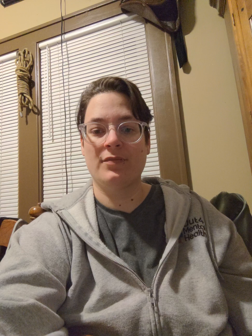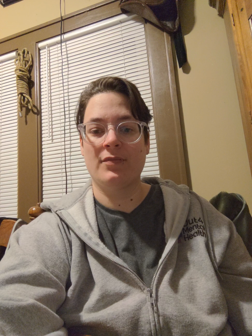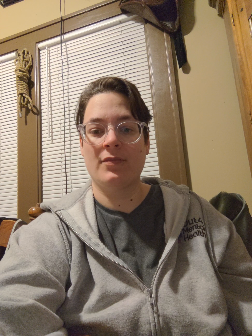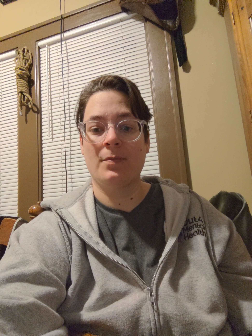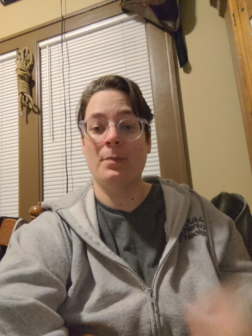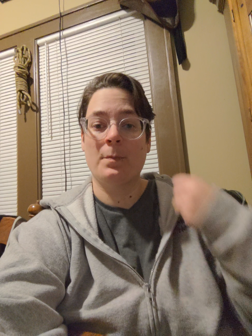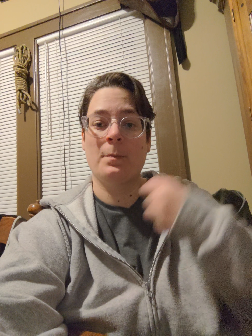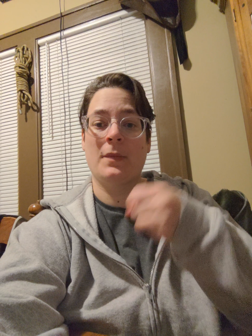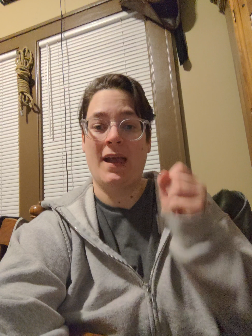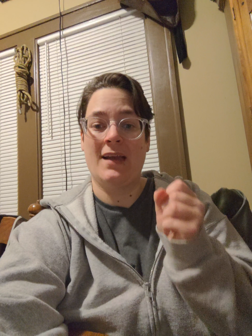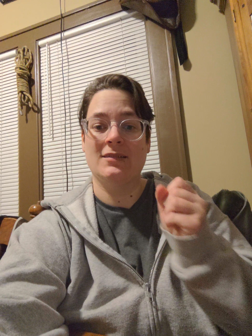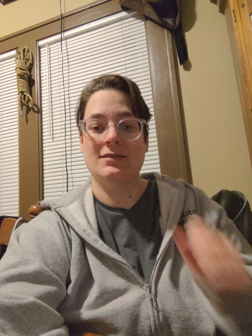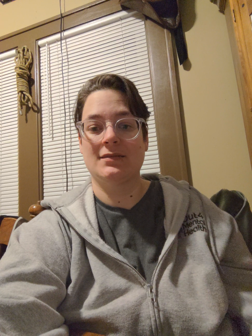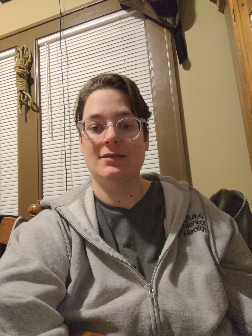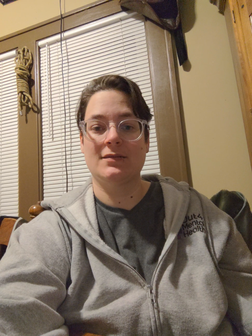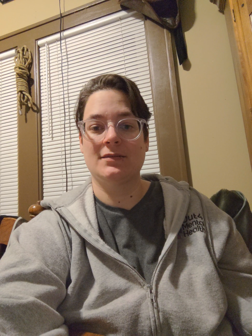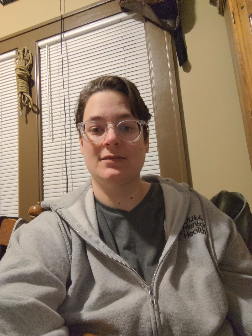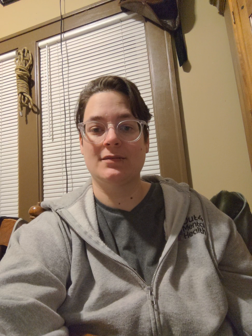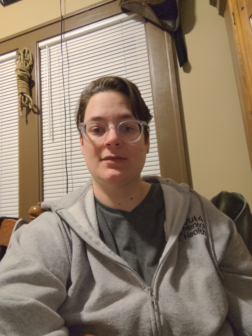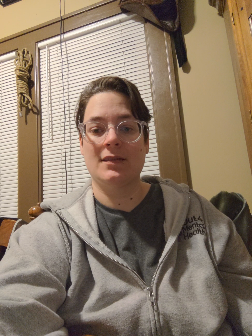make